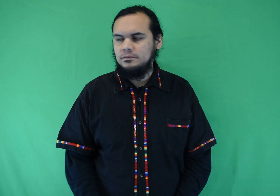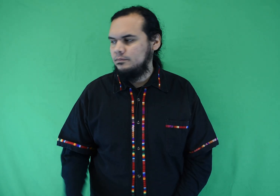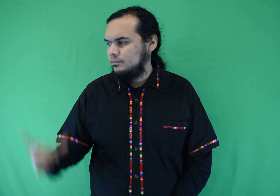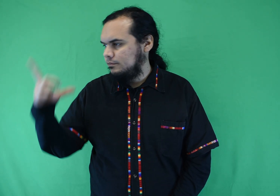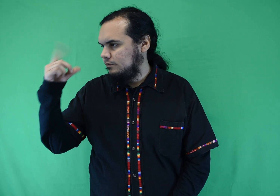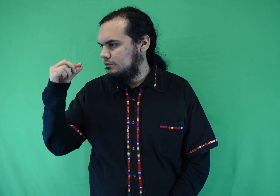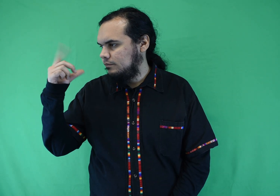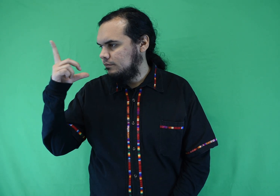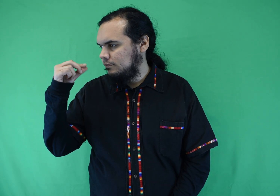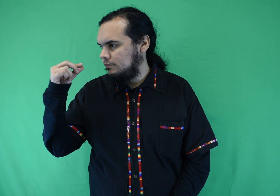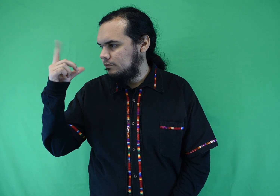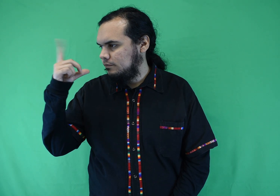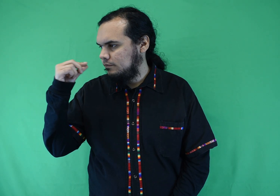policía